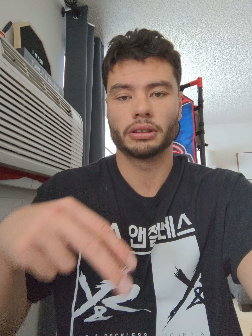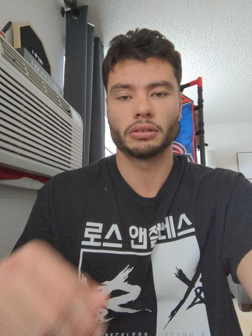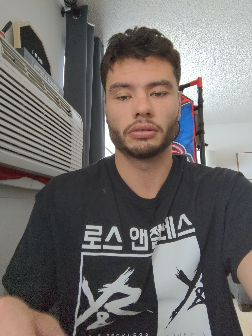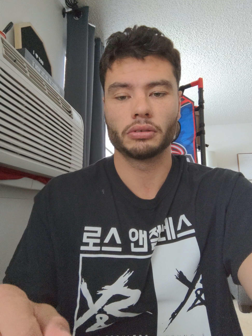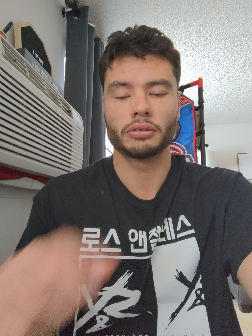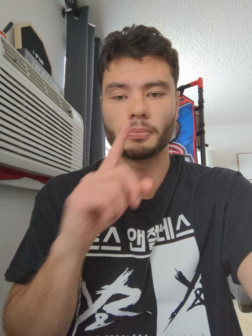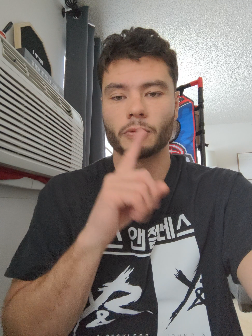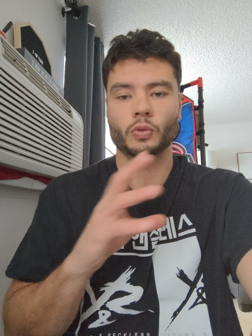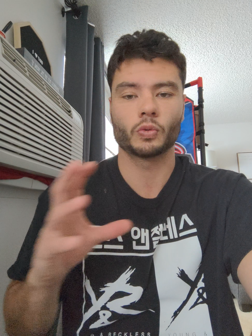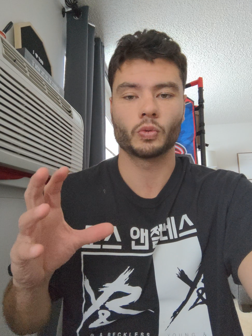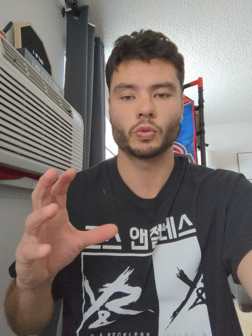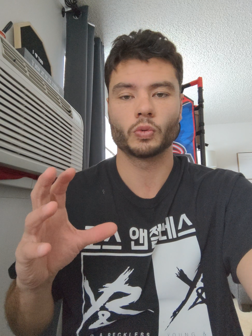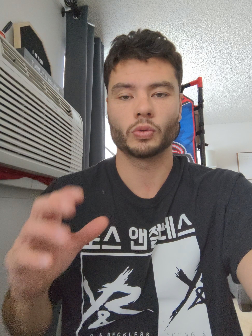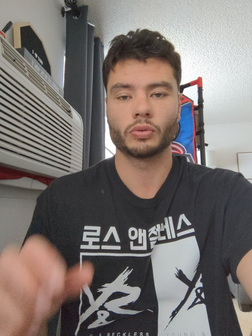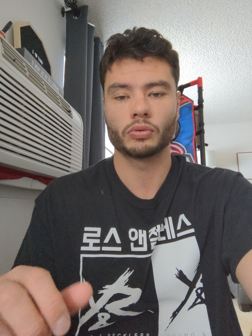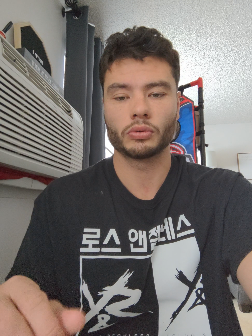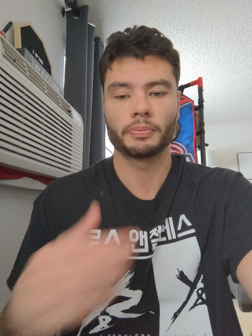balloon